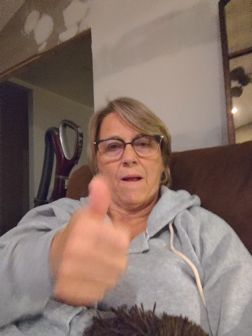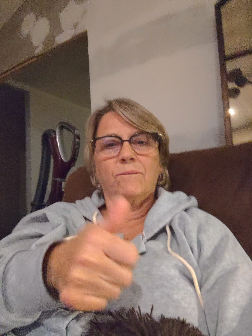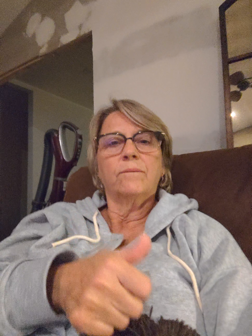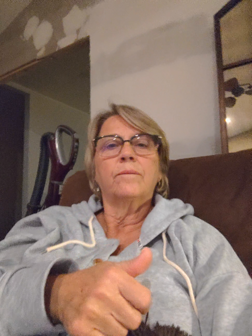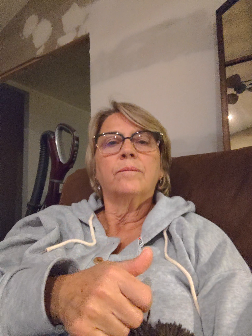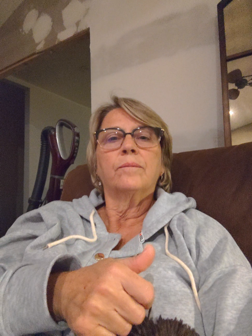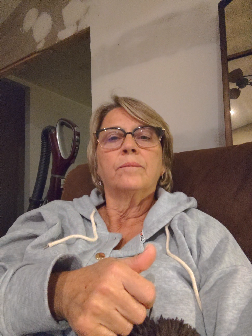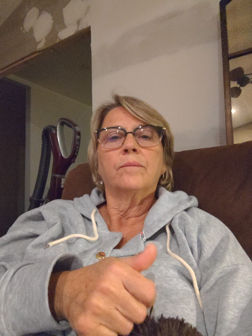yourself